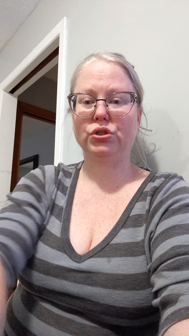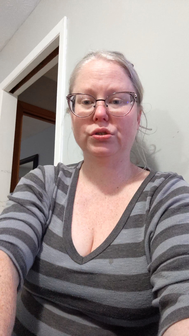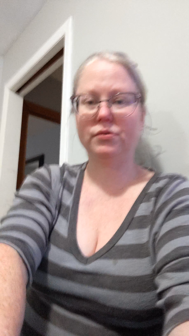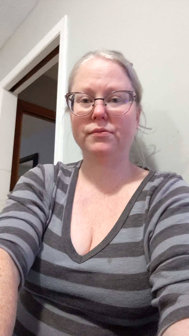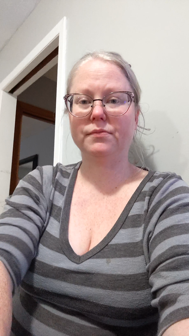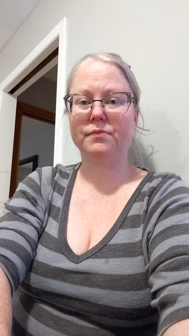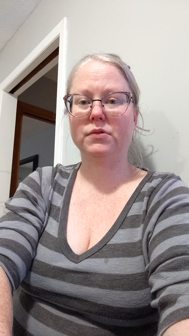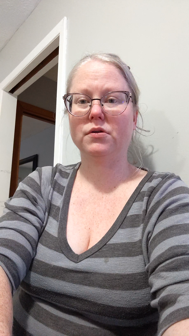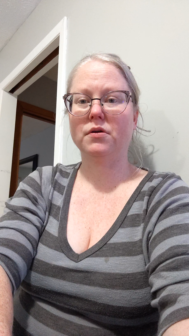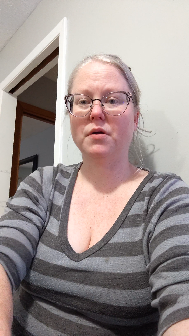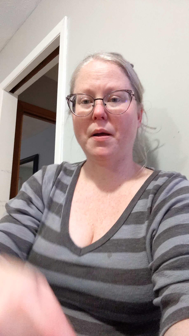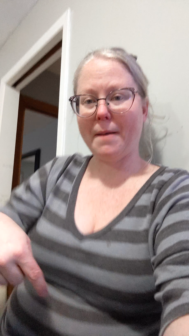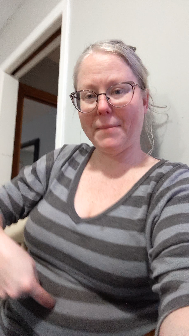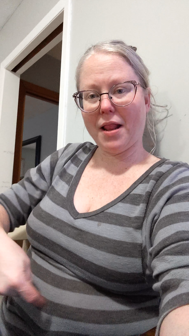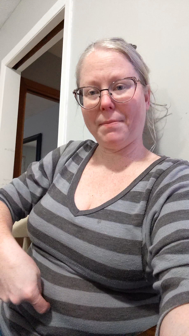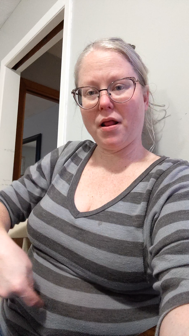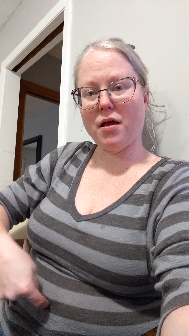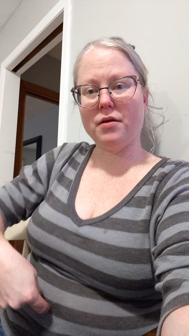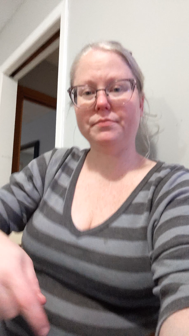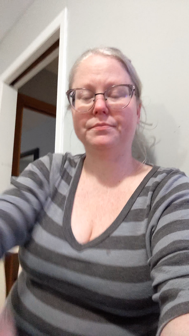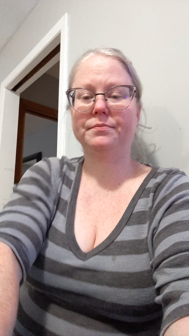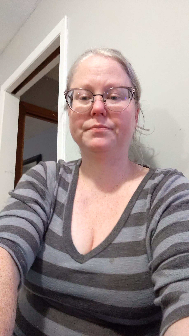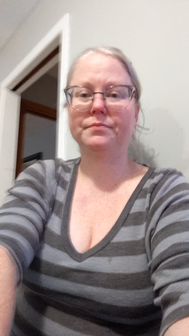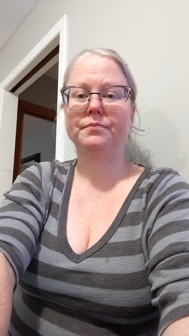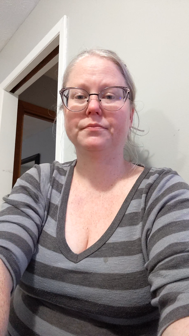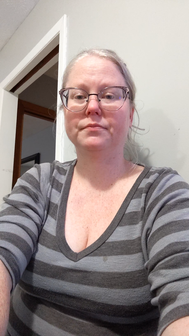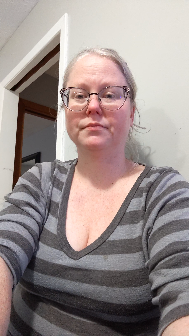belly button